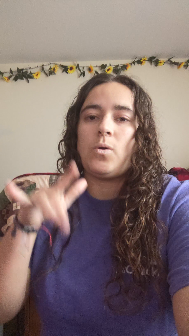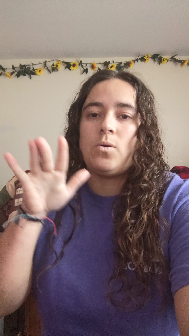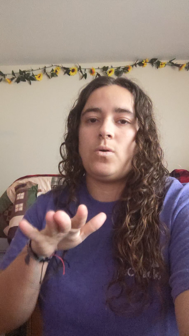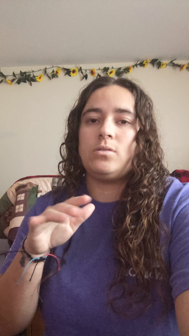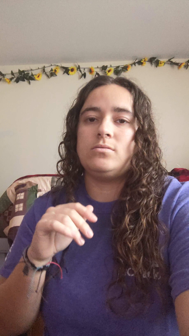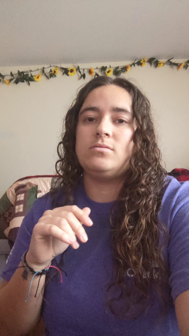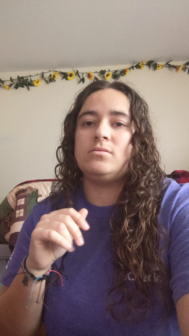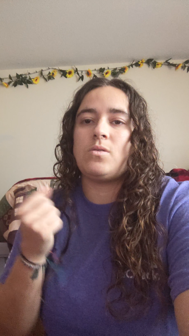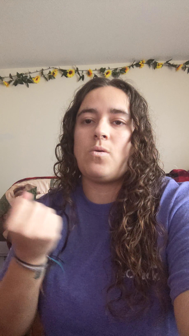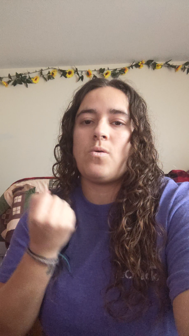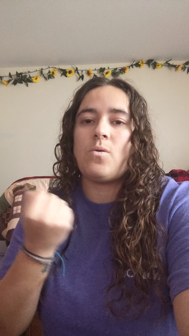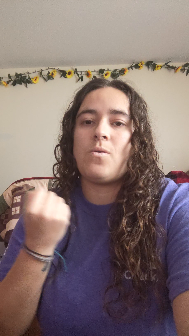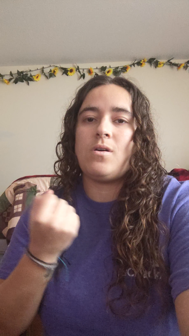hold